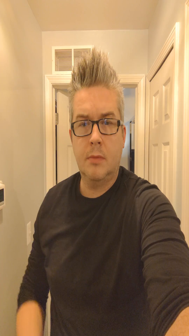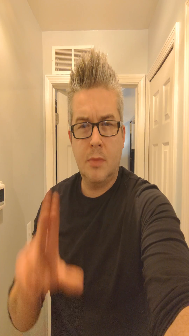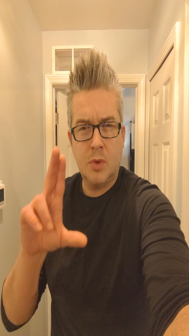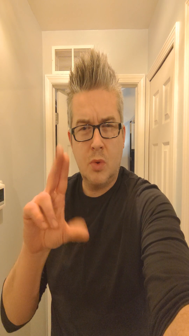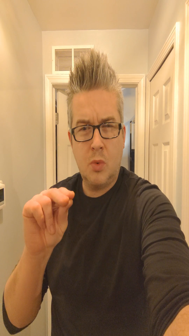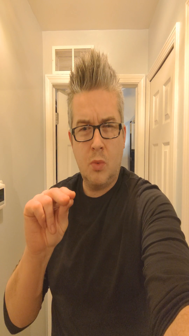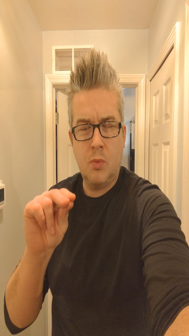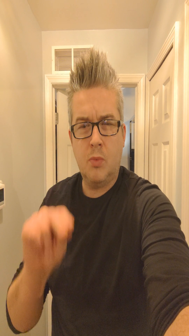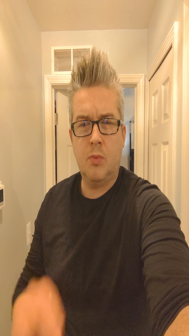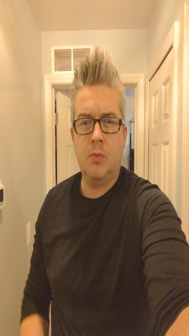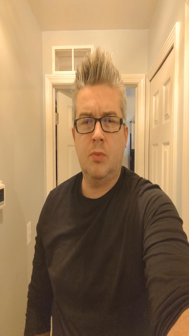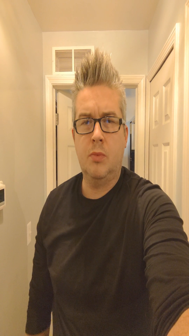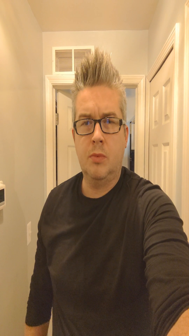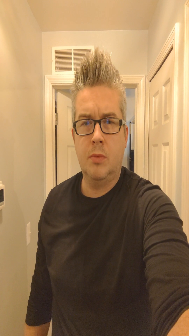no